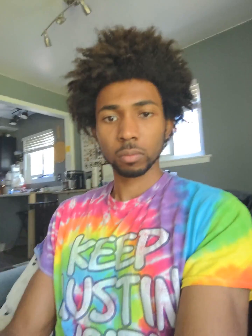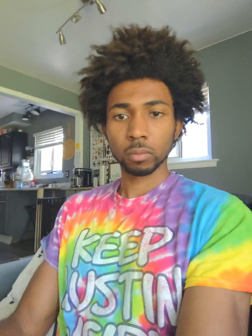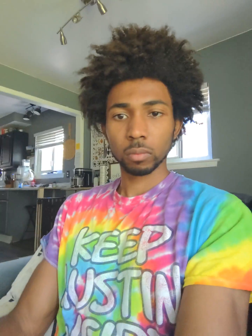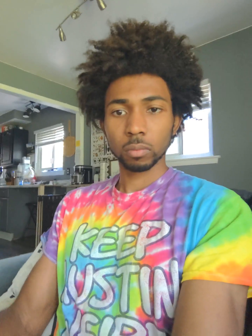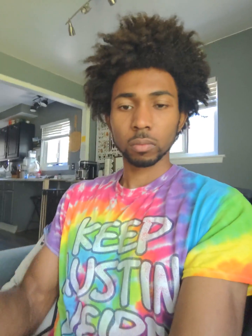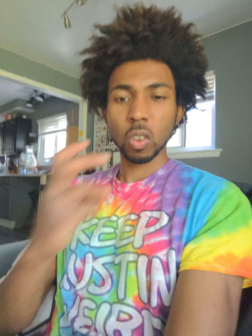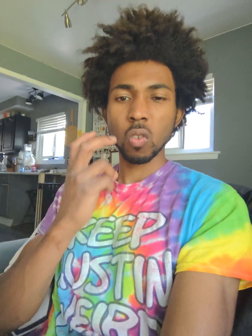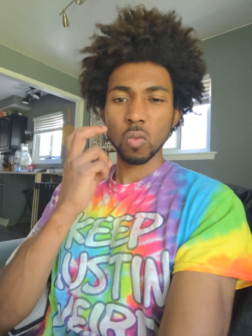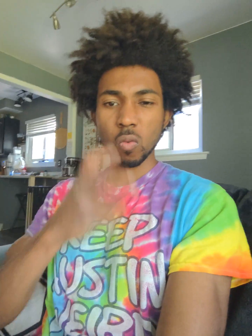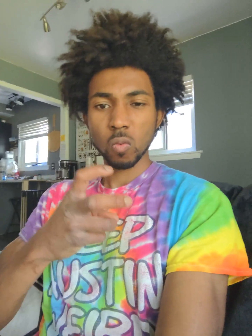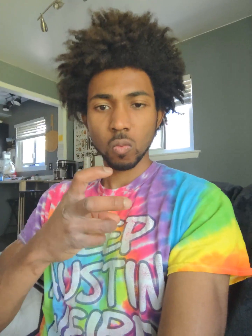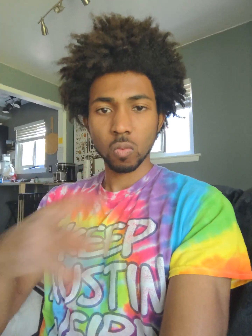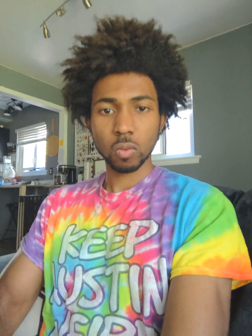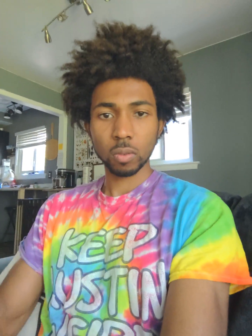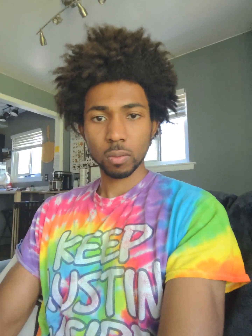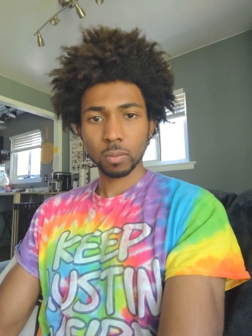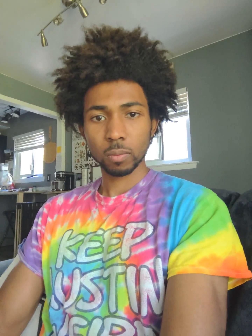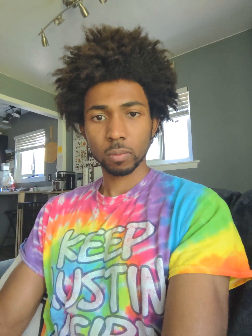hard